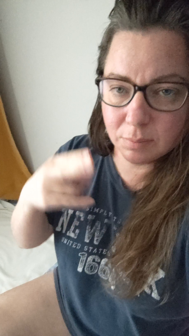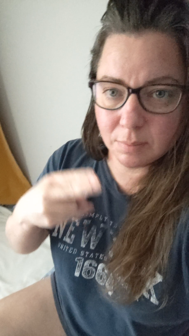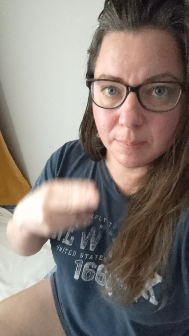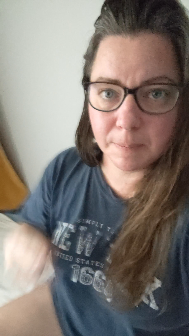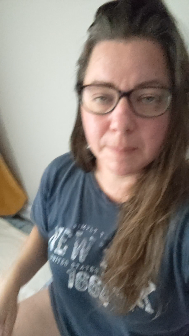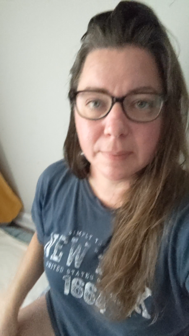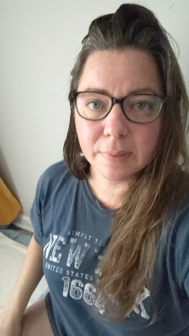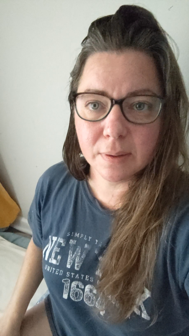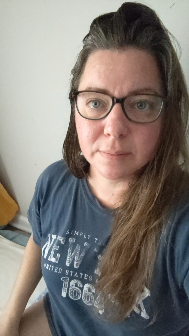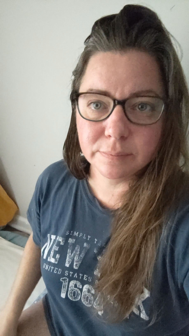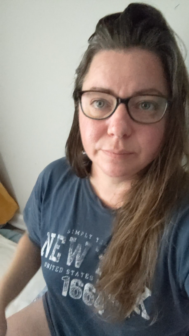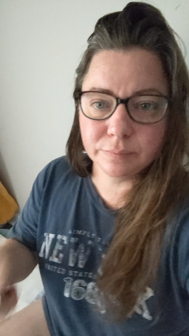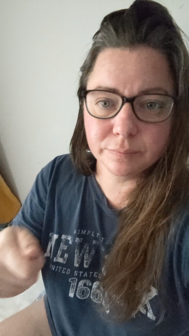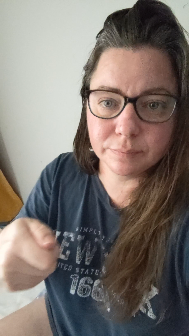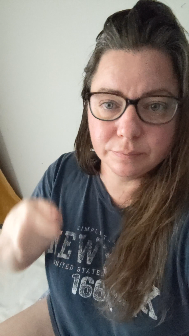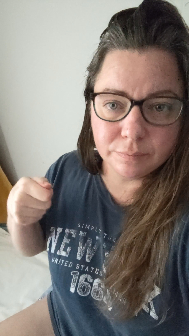pull